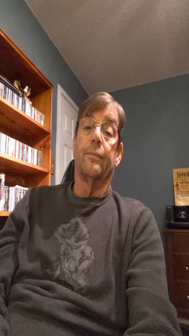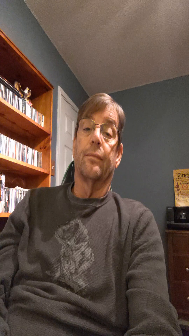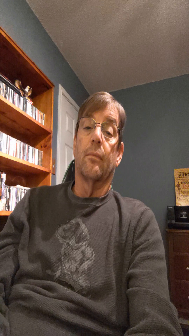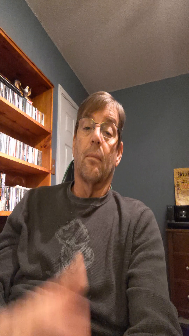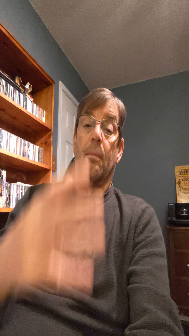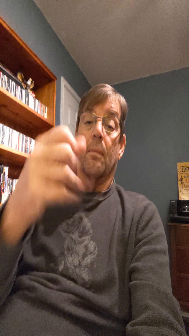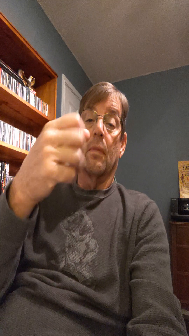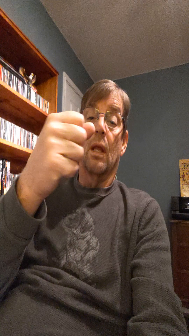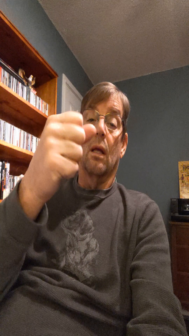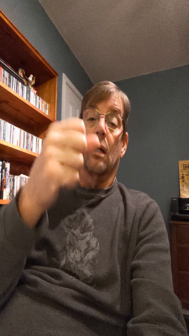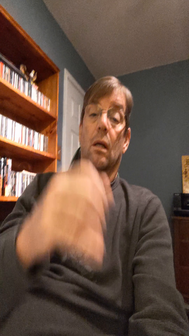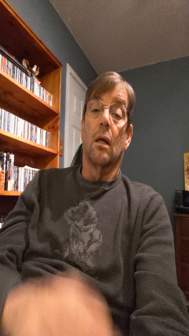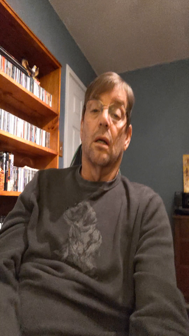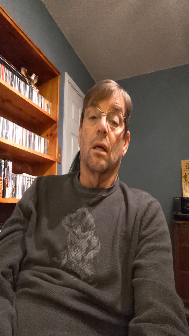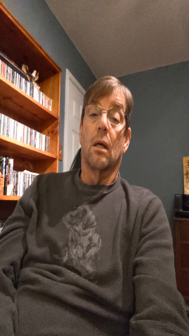milk